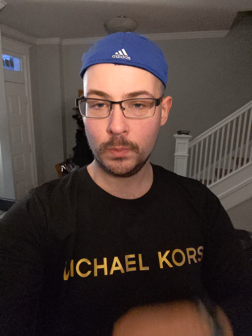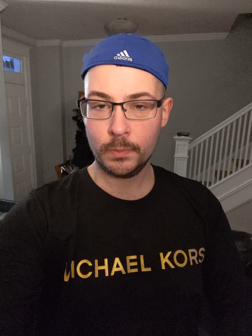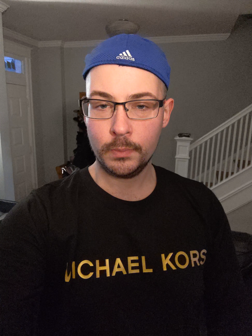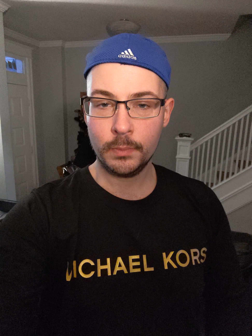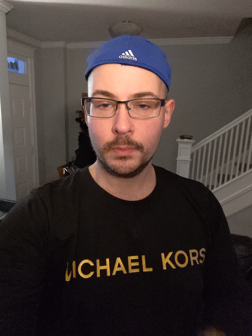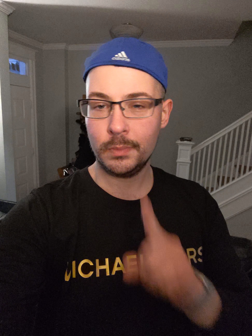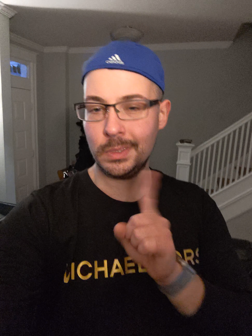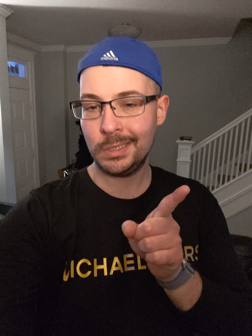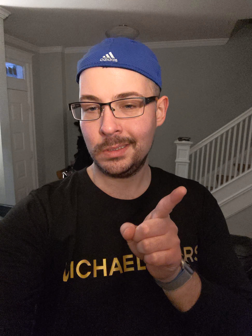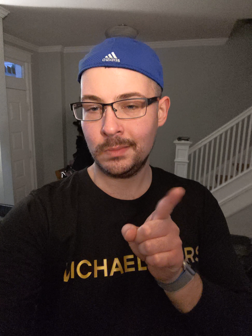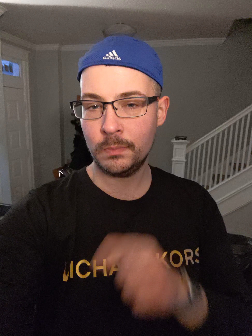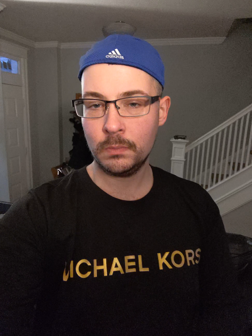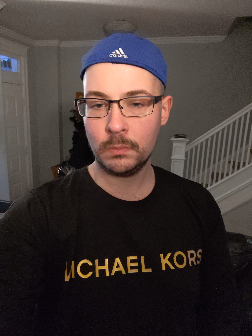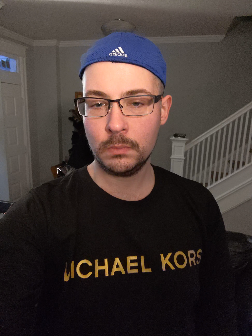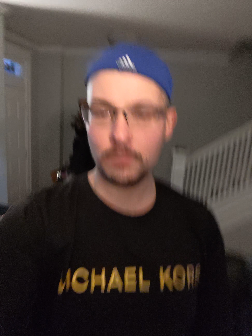he/she/it